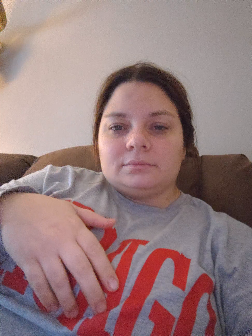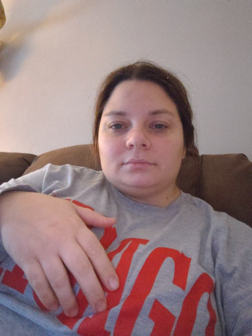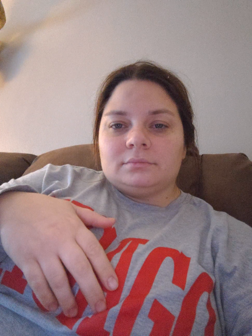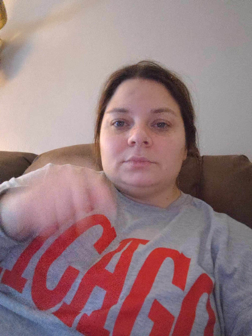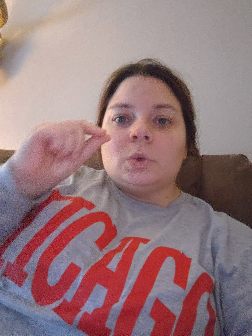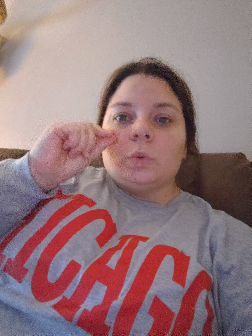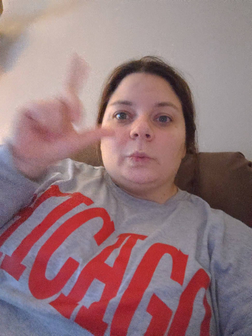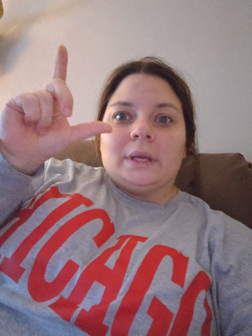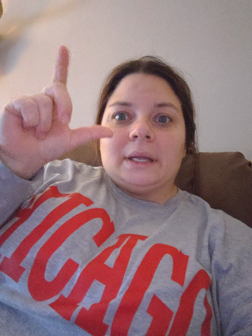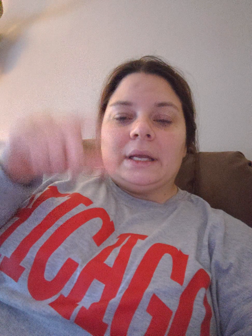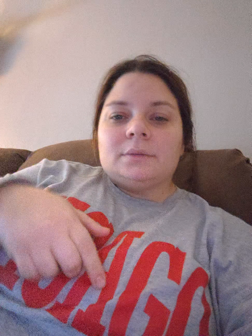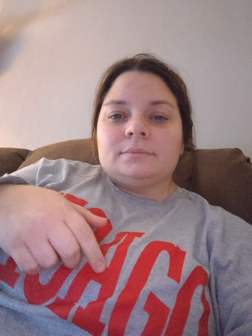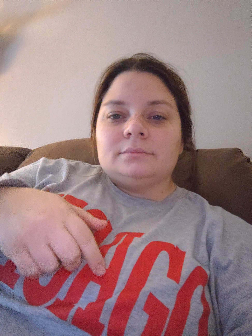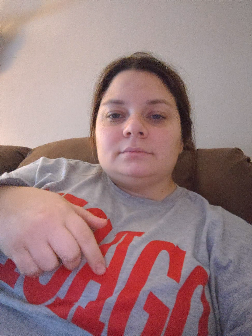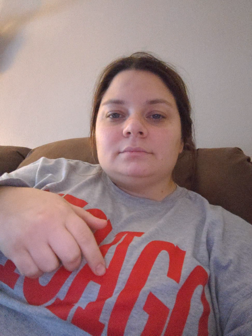awake